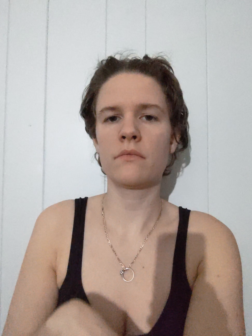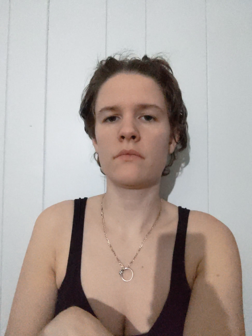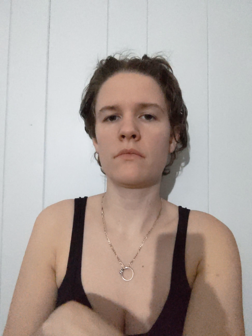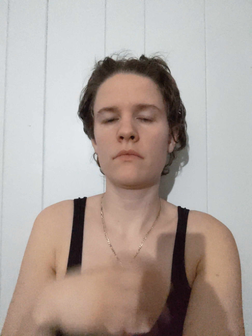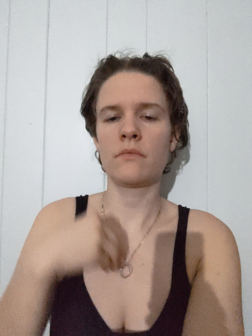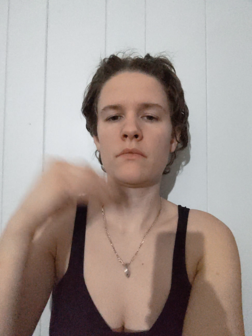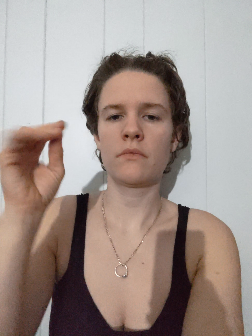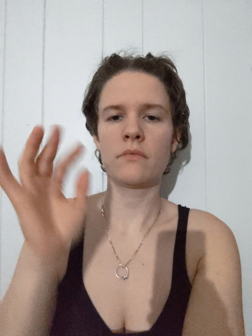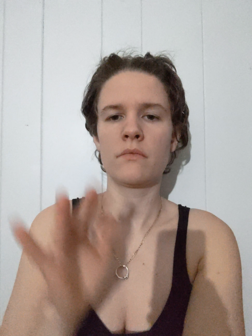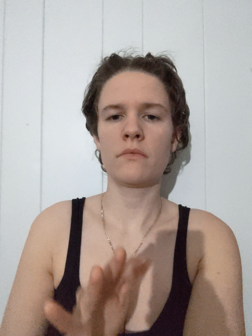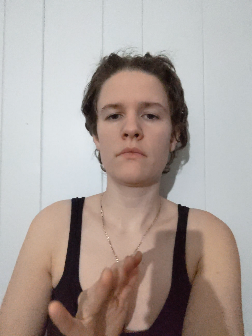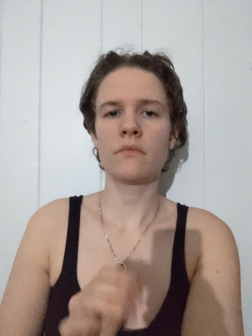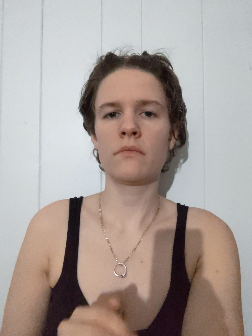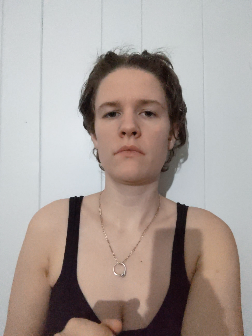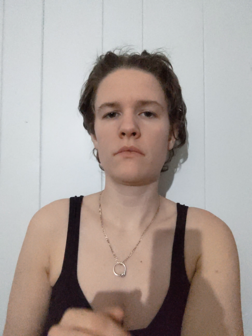snow